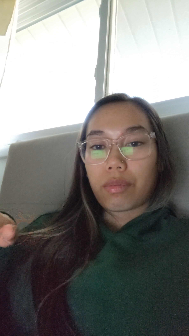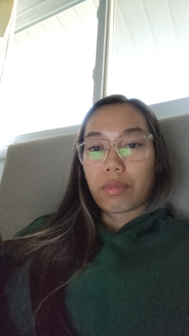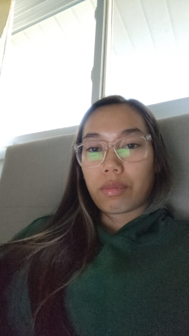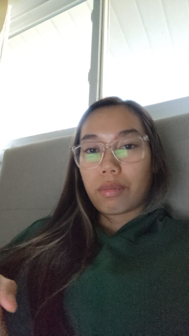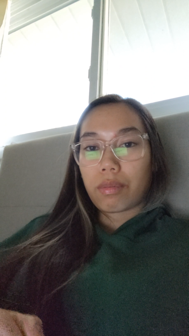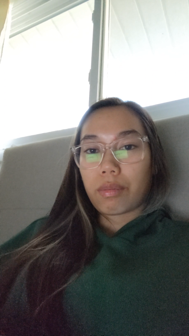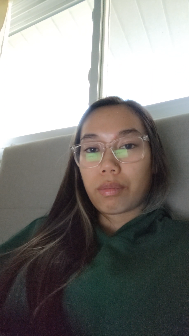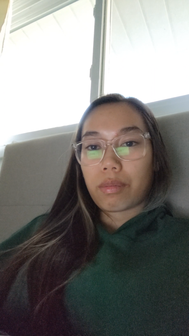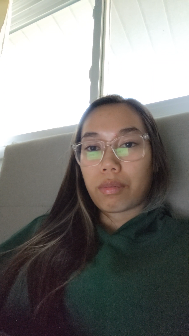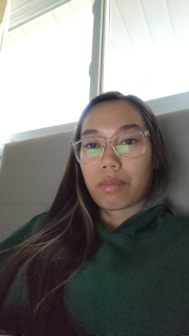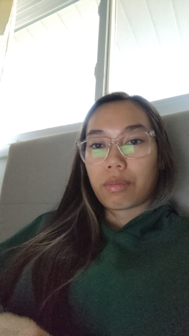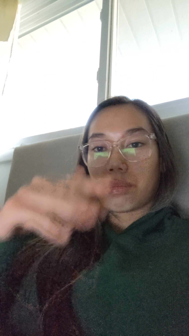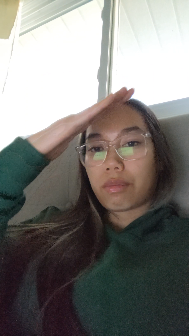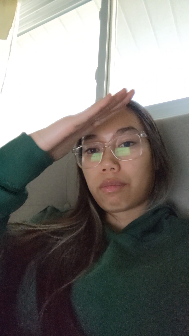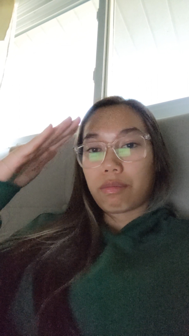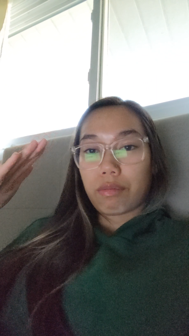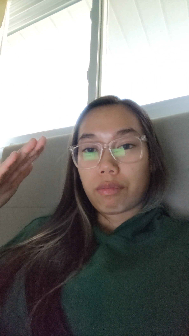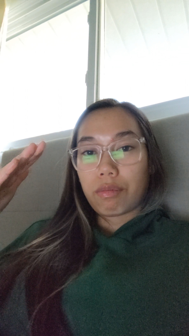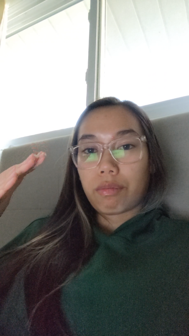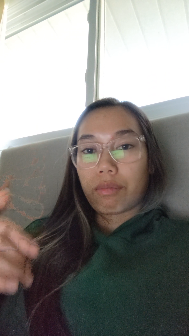roof